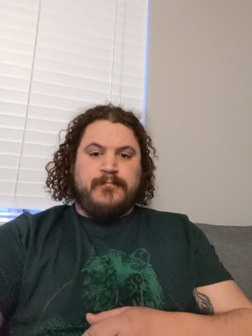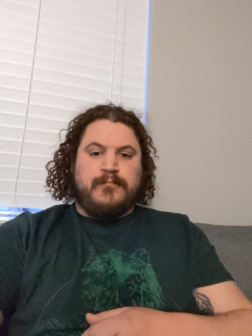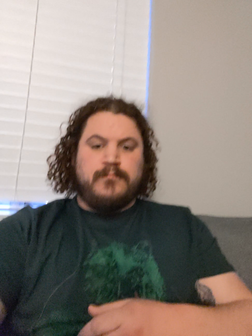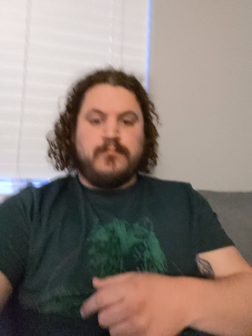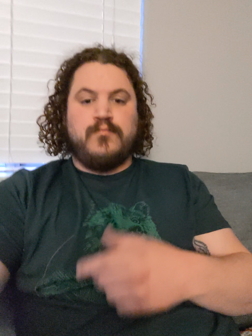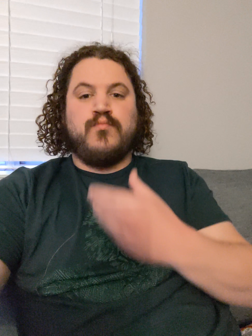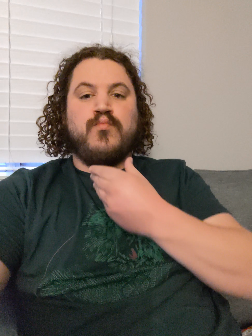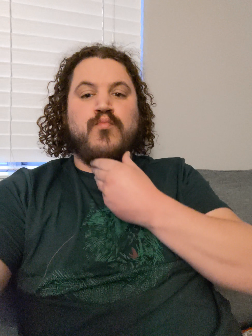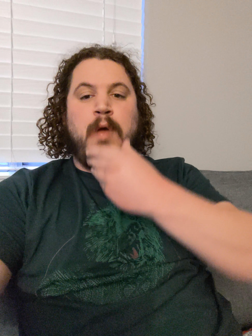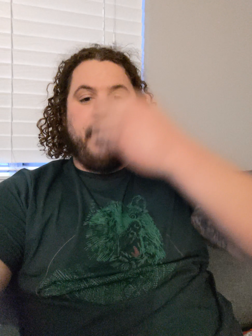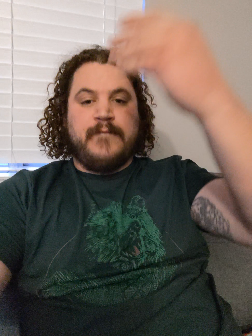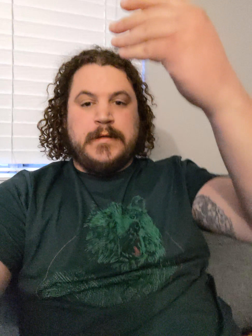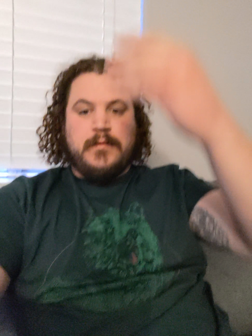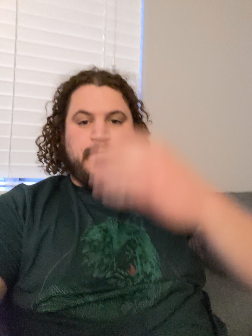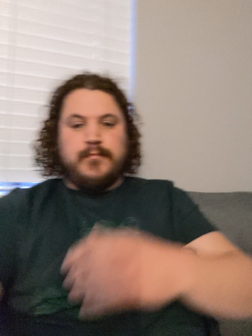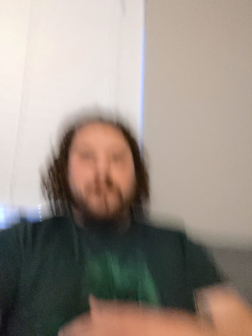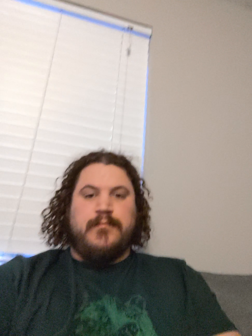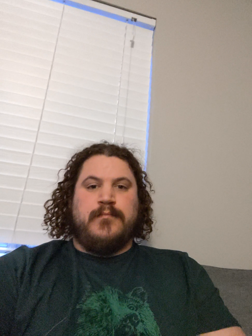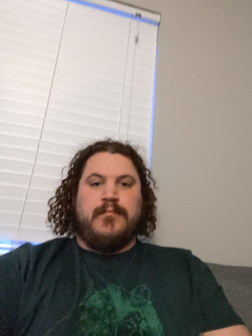giraffe